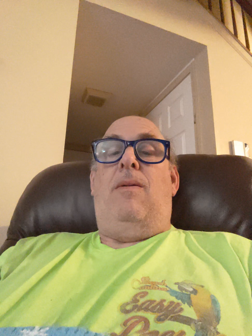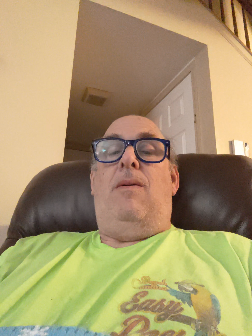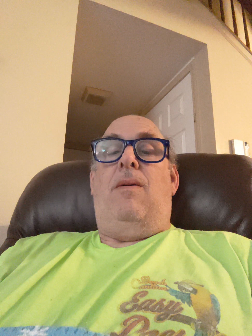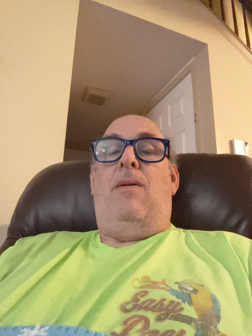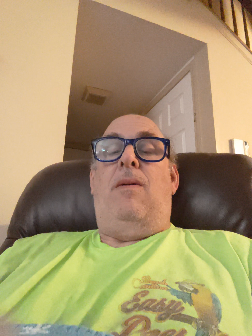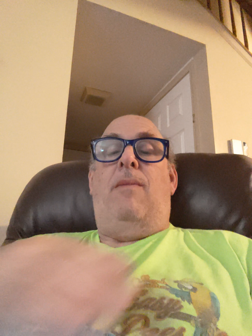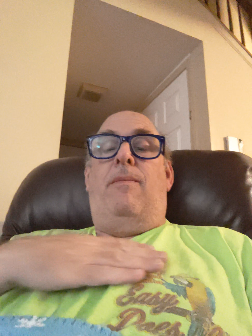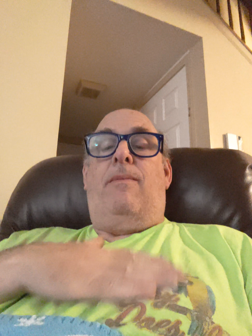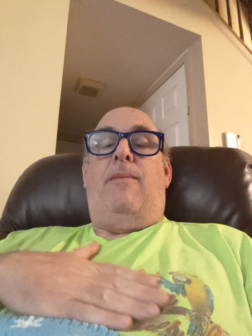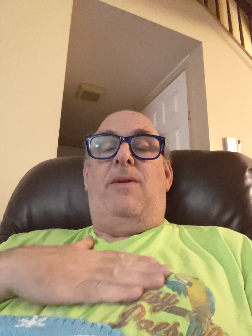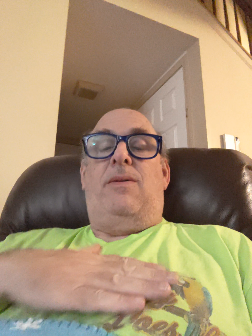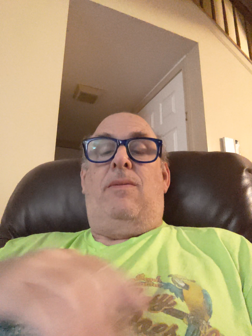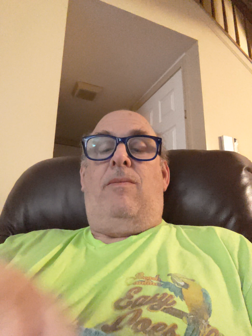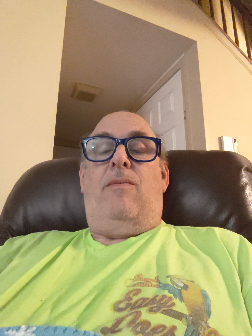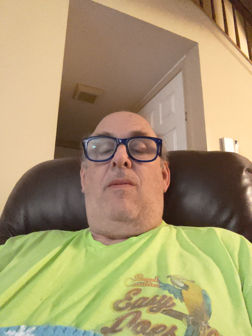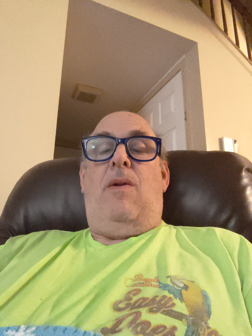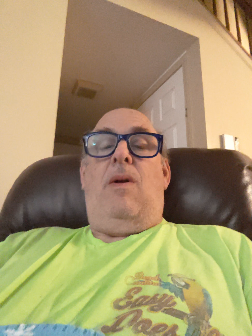please